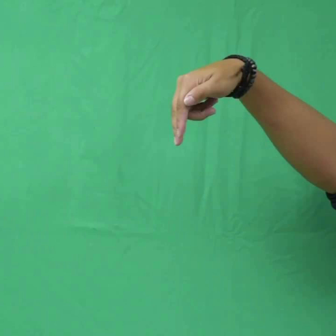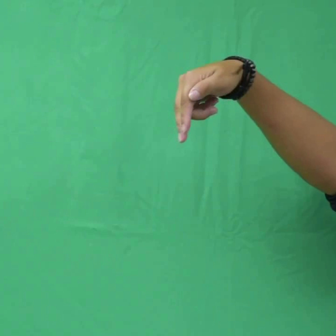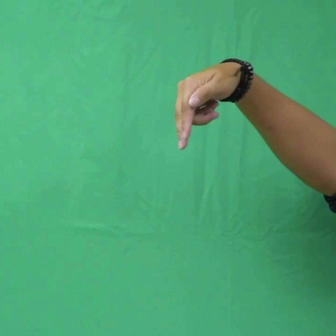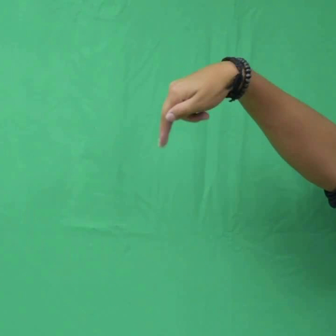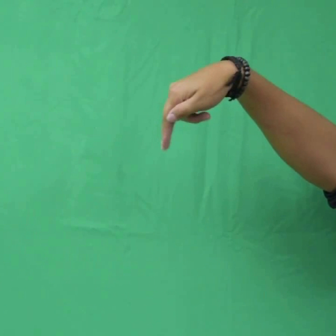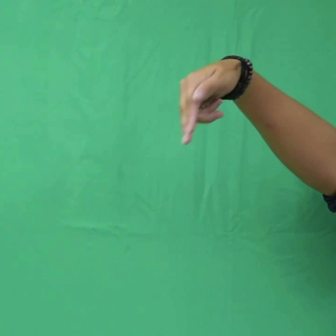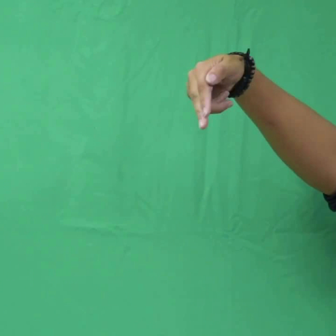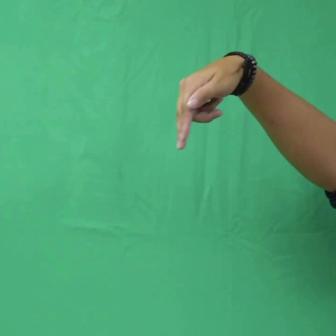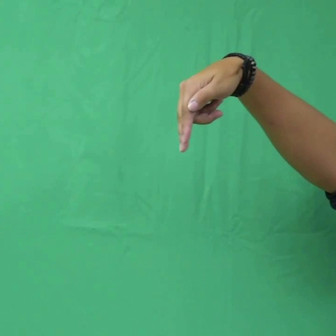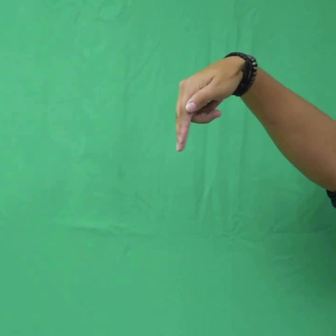Ñ